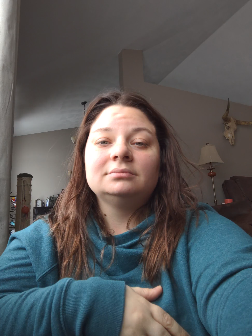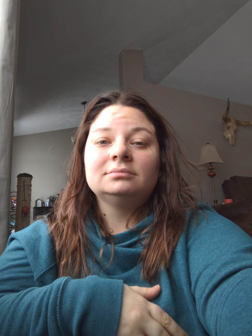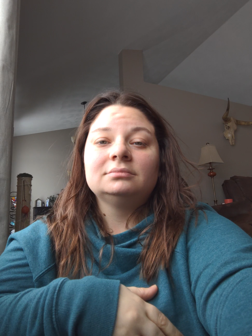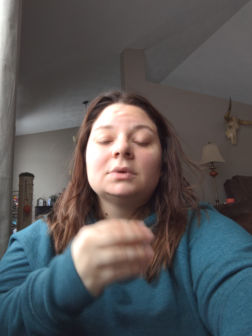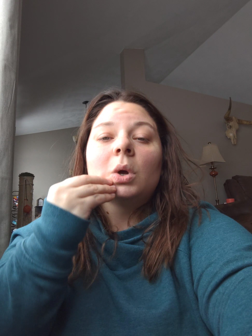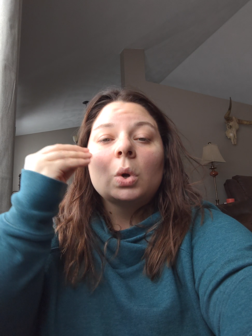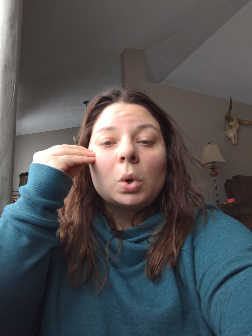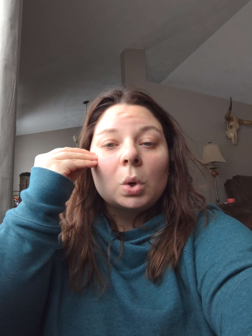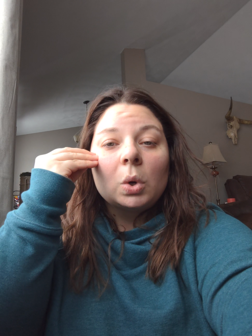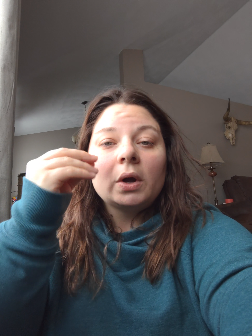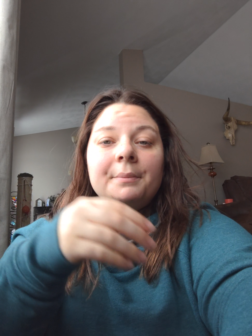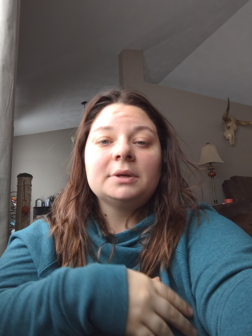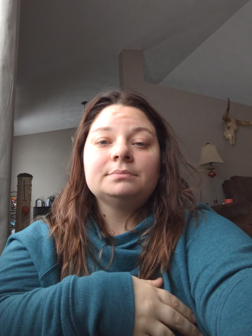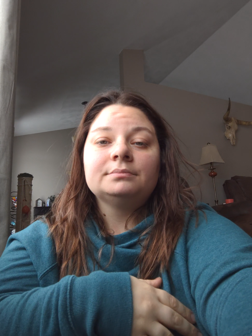home